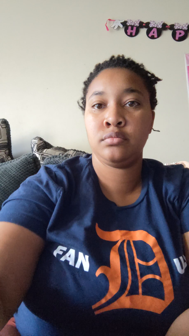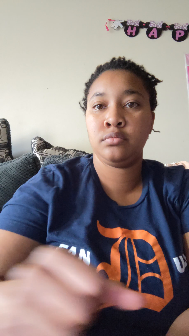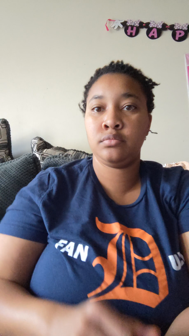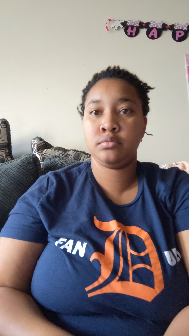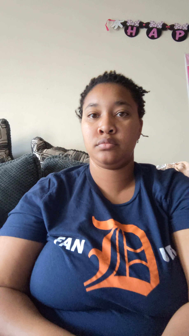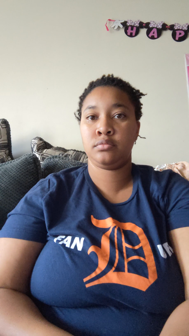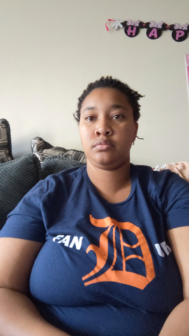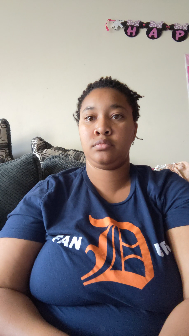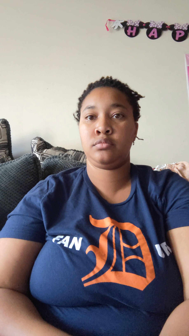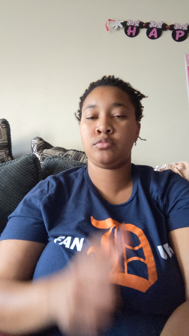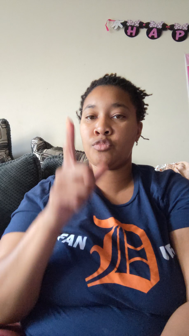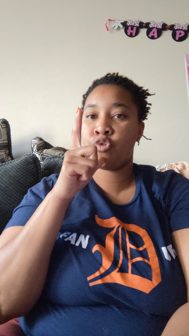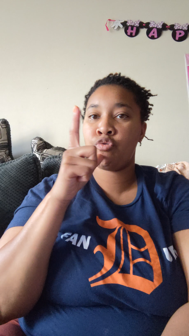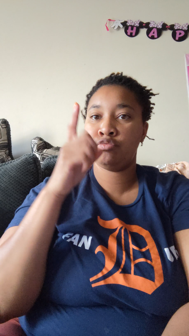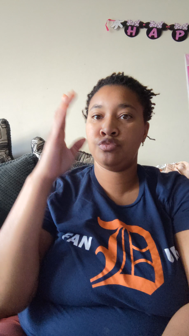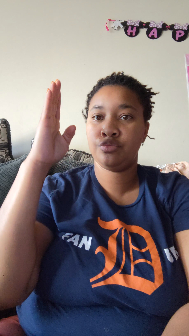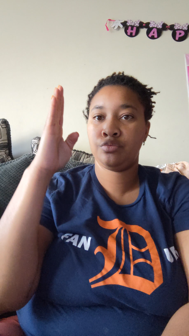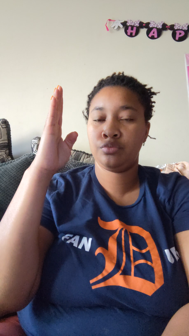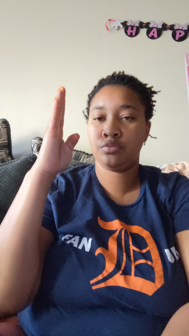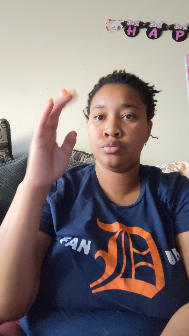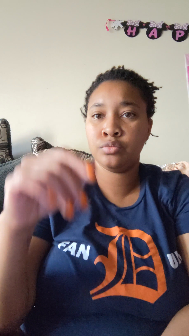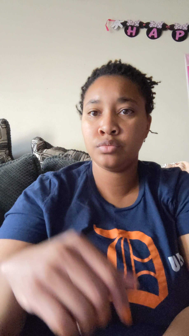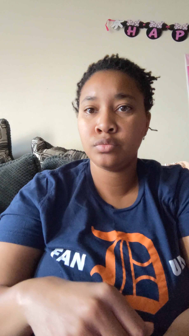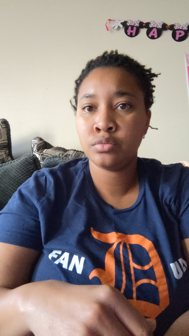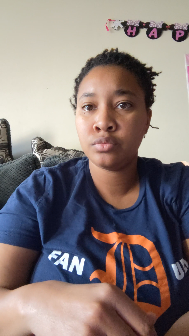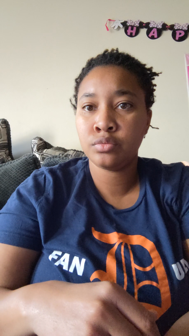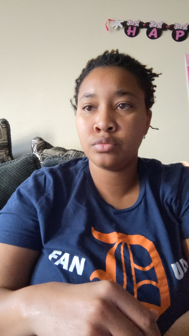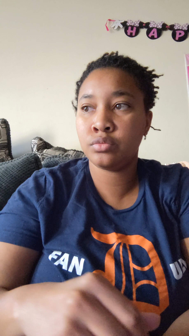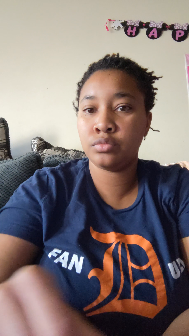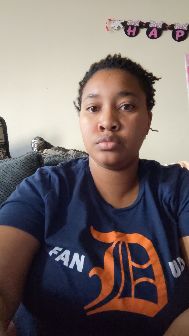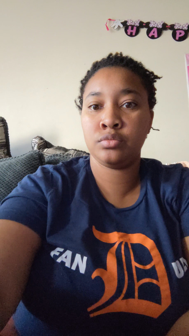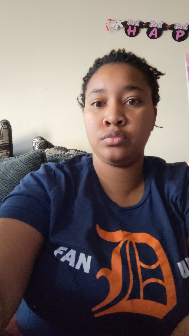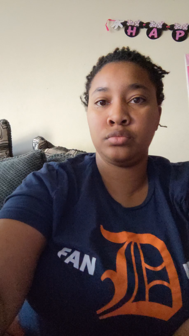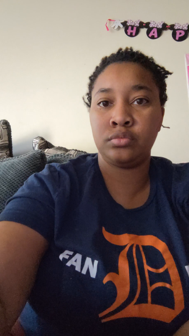lunch